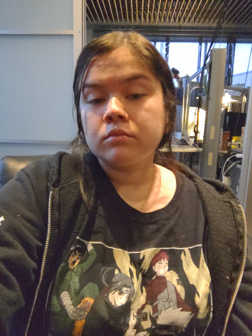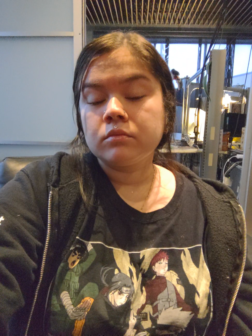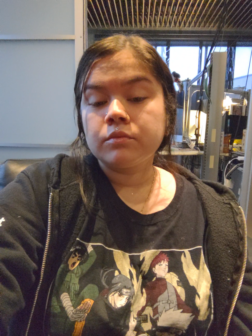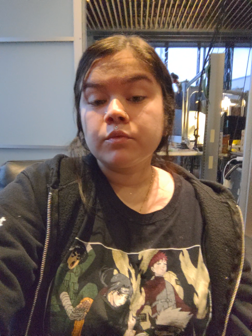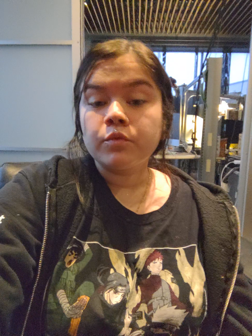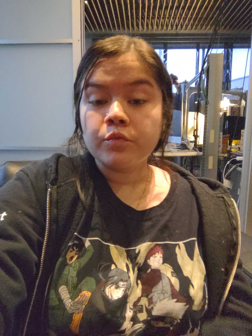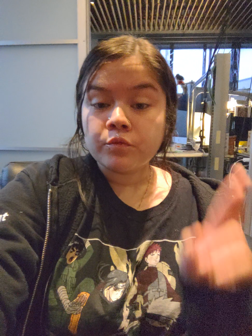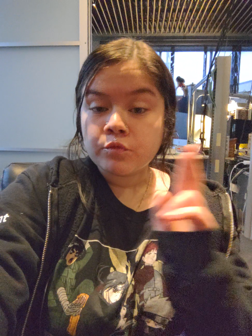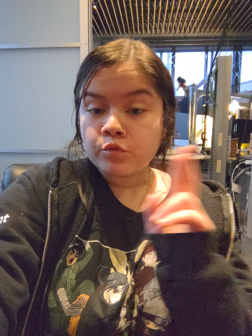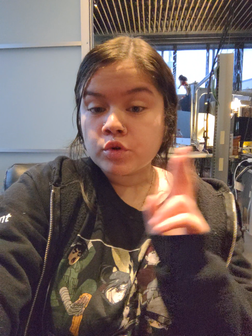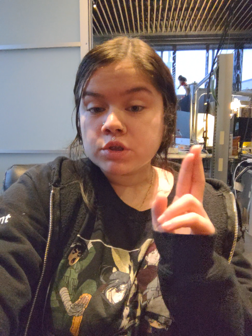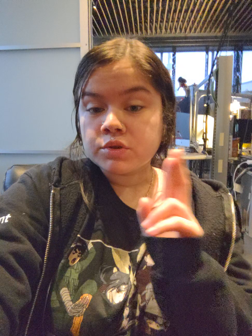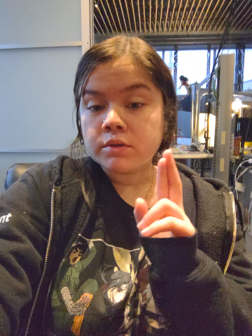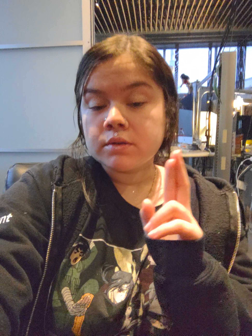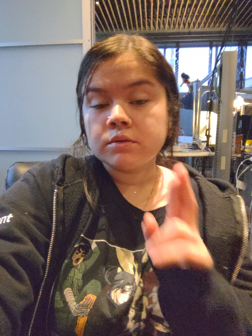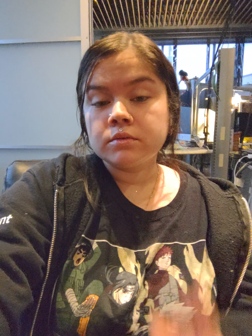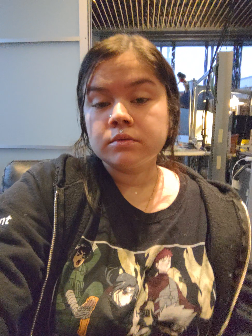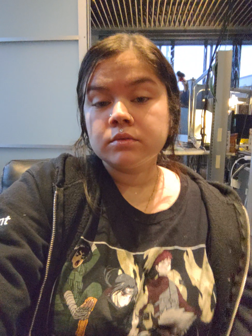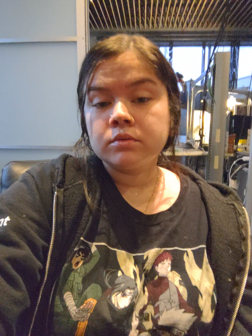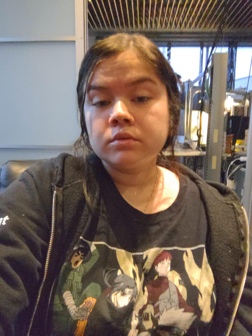refrigerator